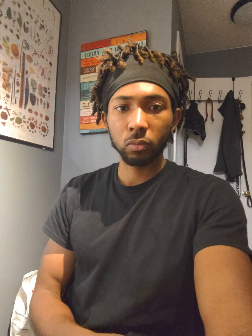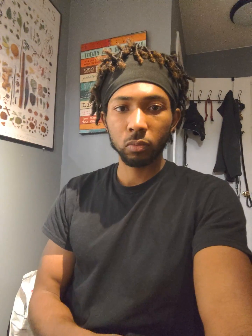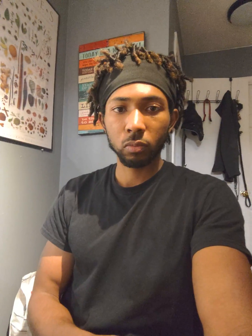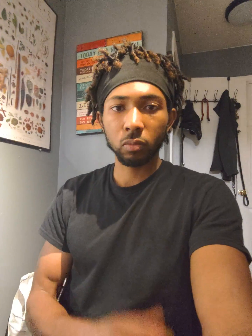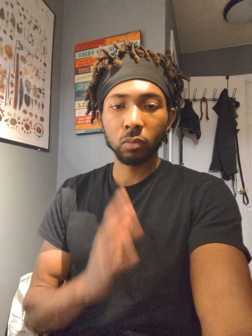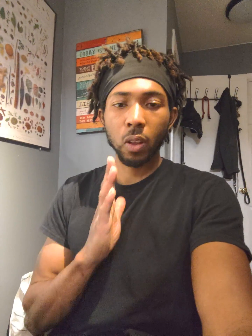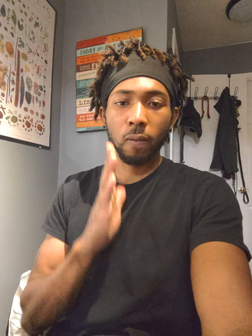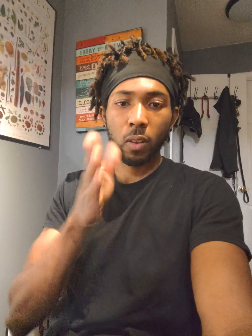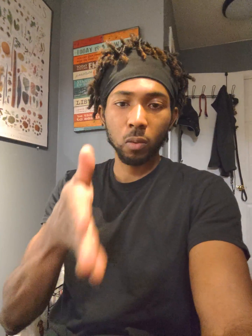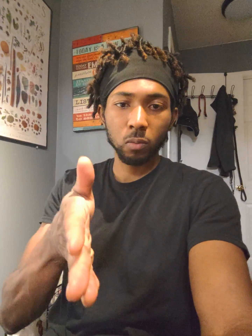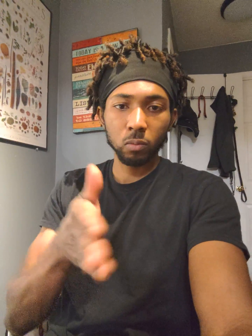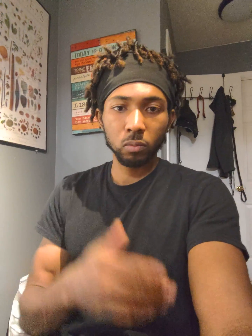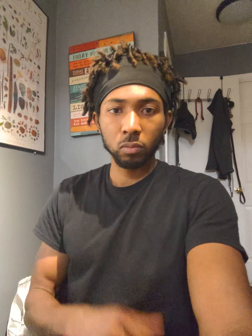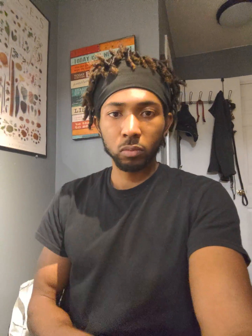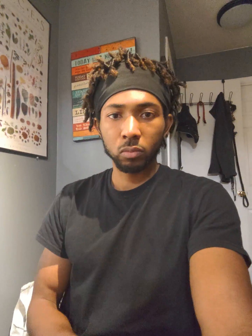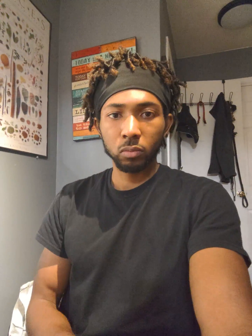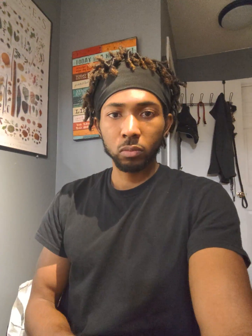over